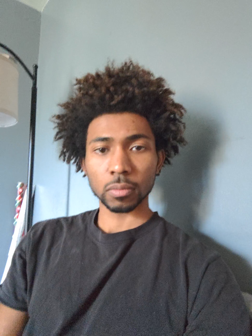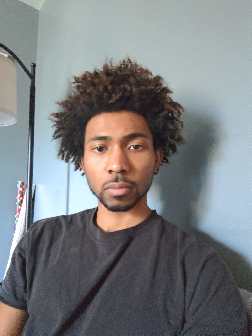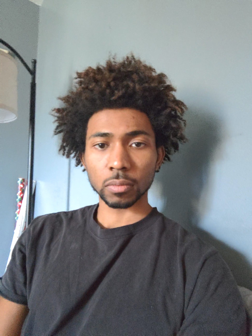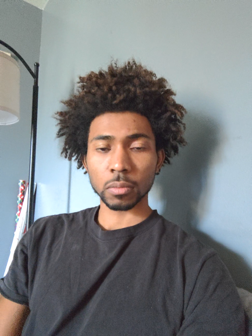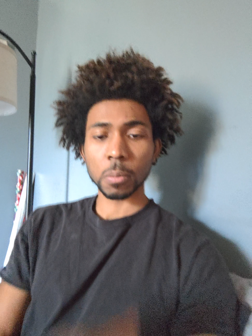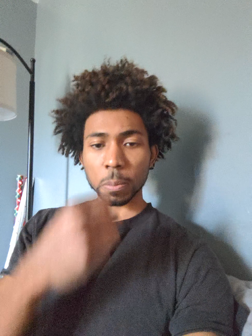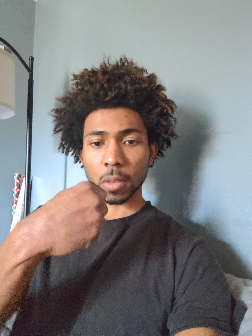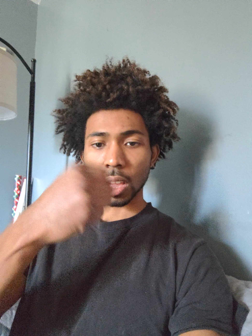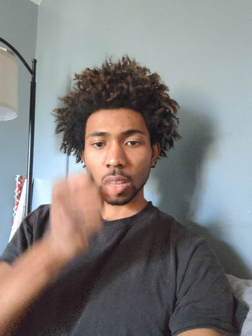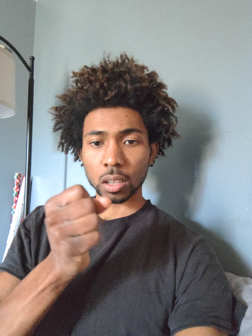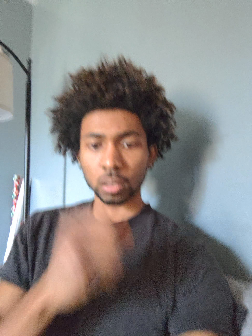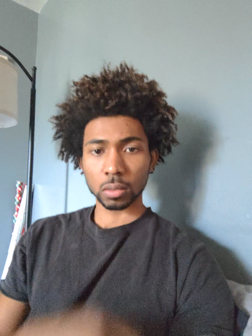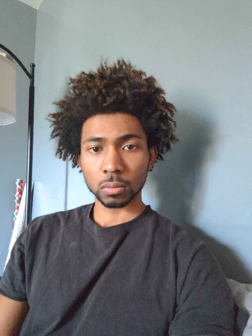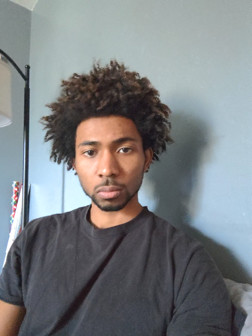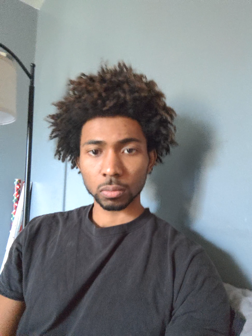make